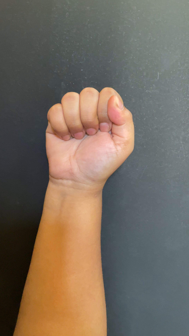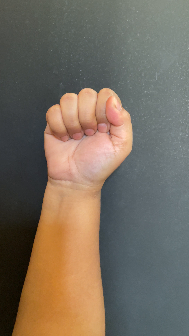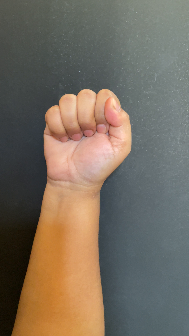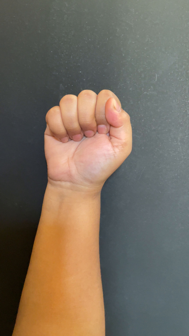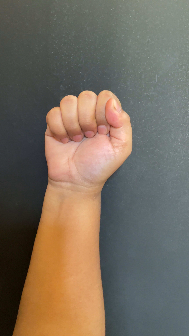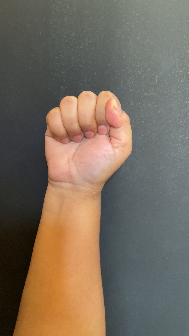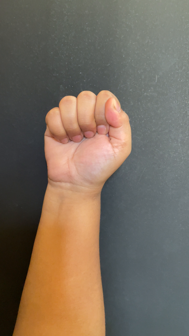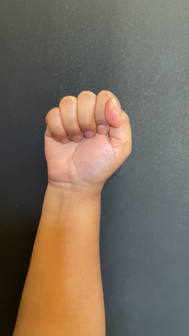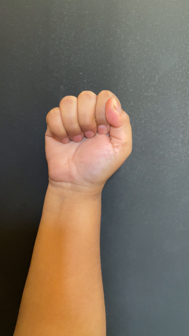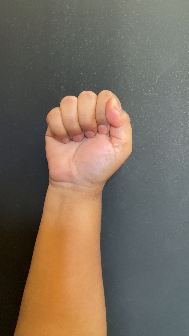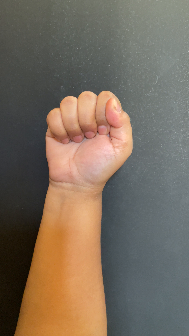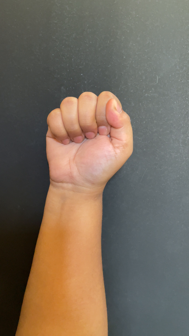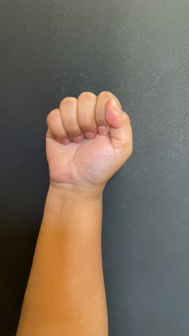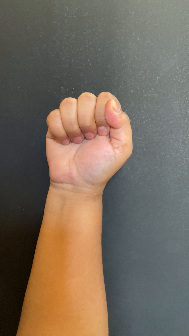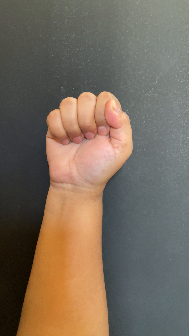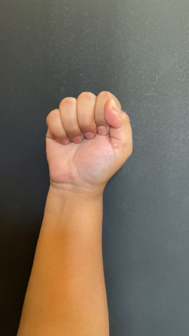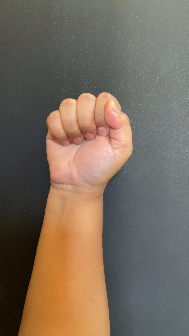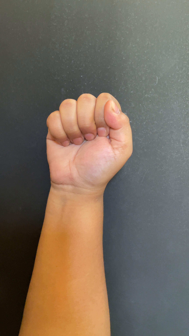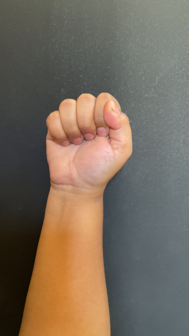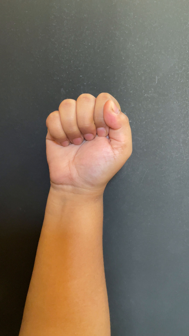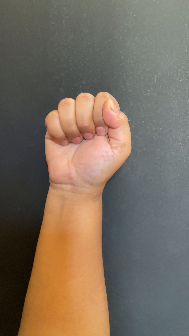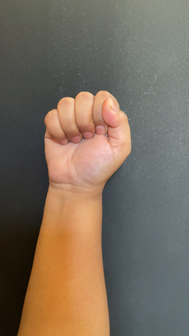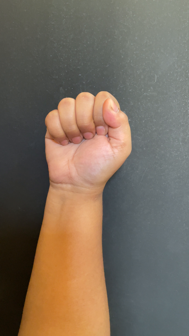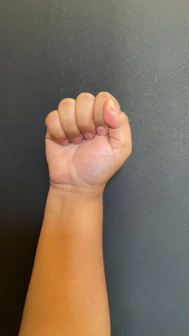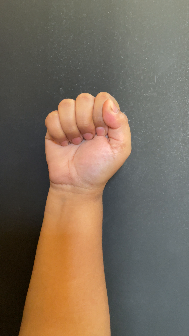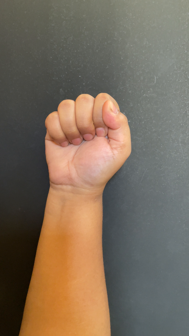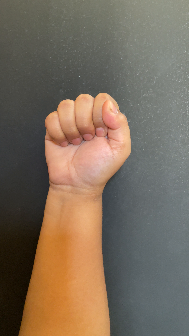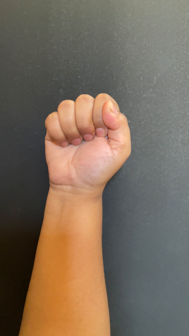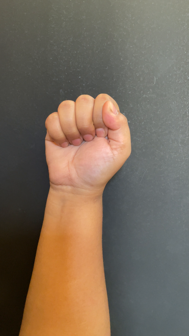स